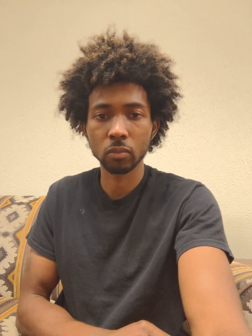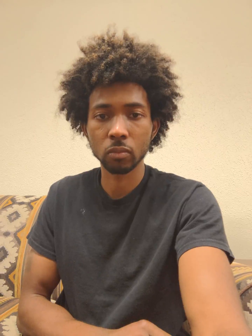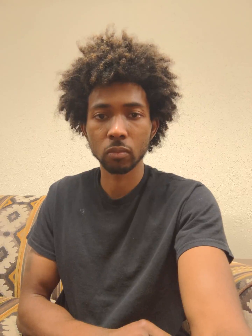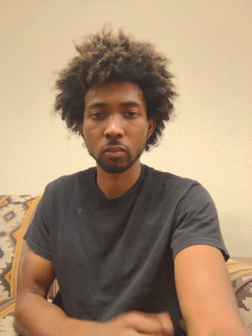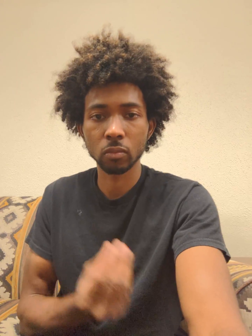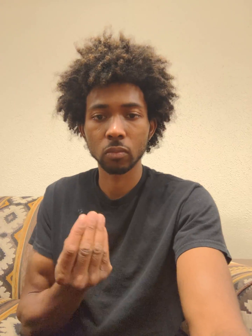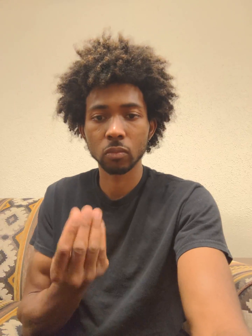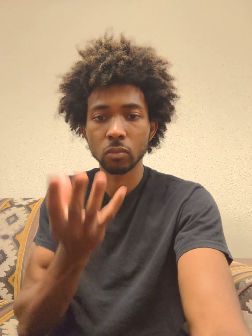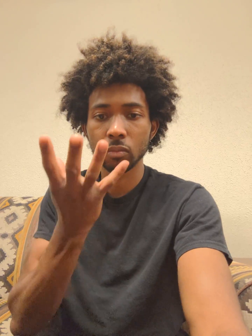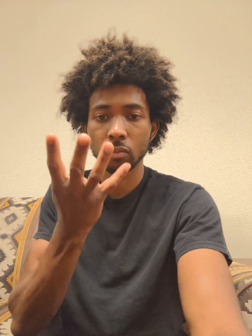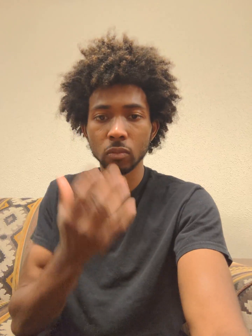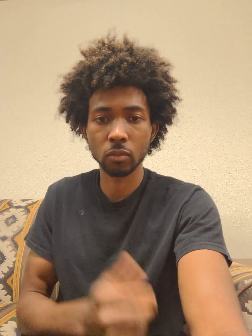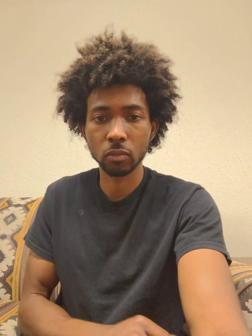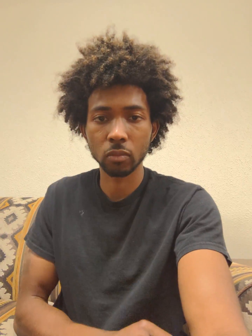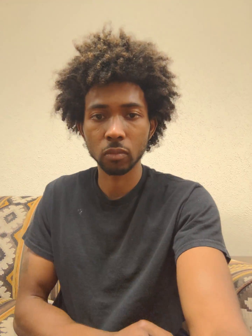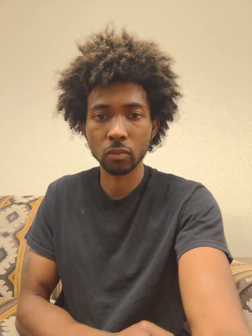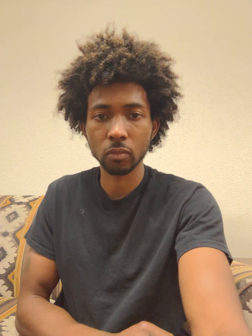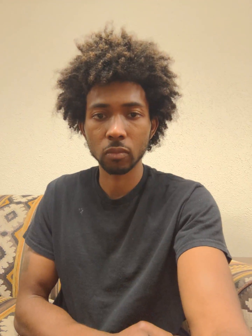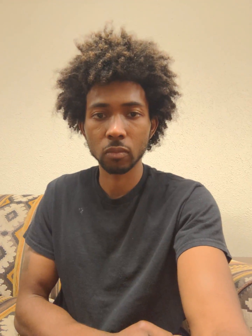plants